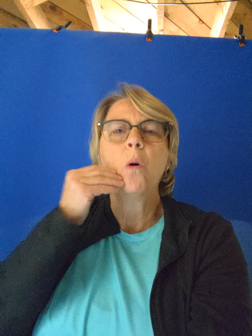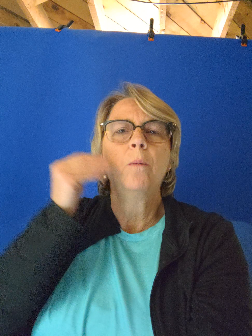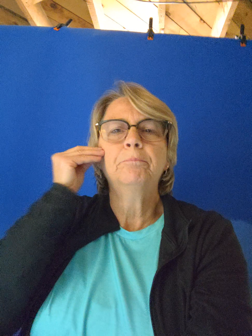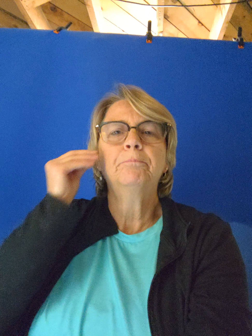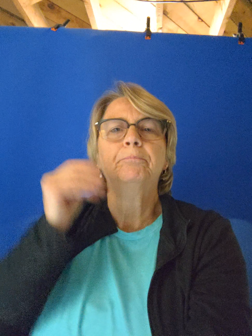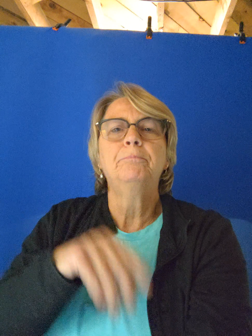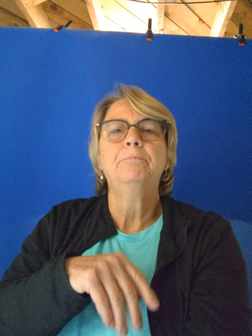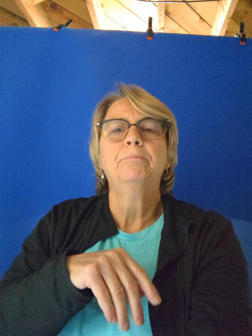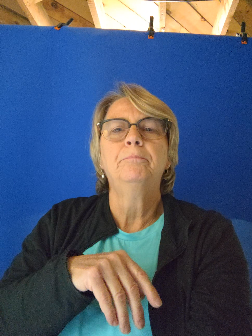home